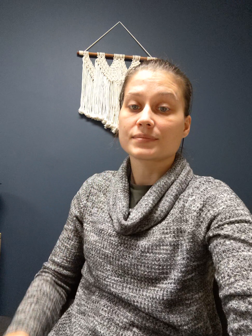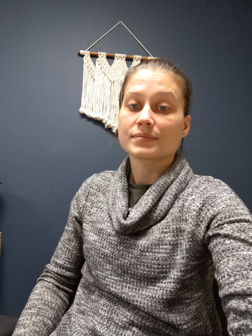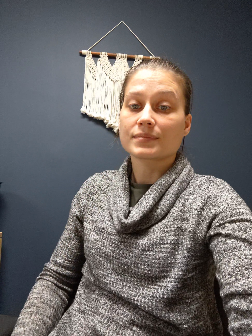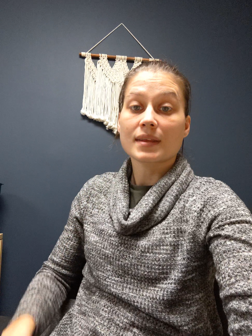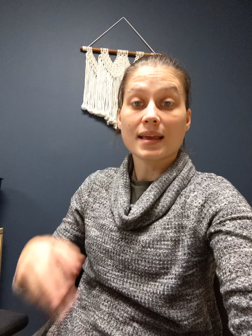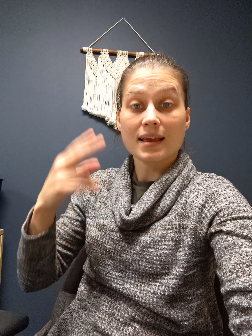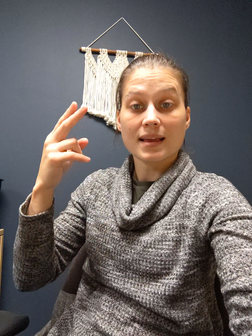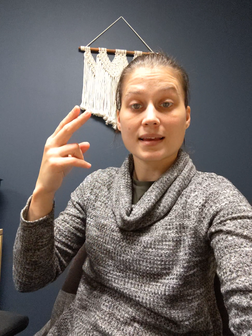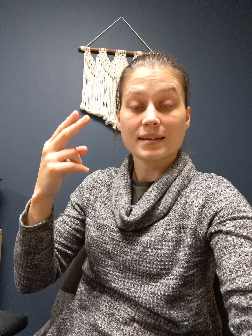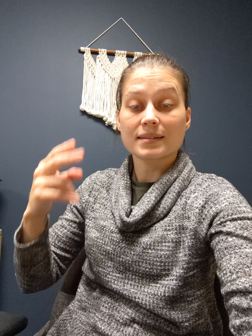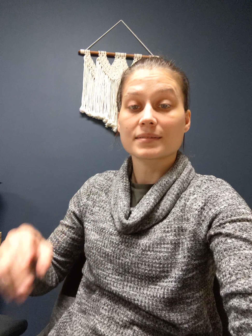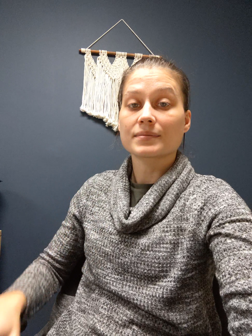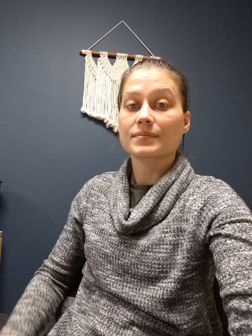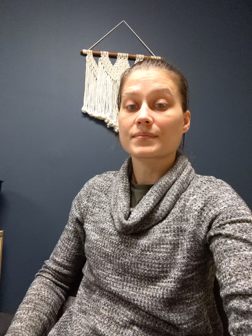high